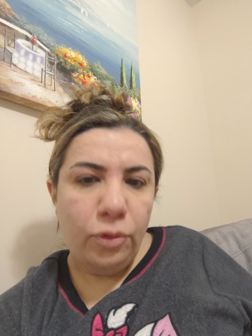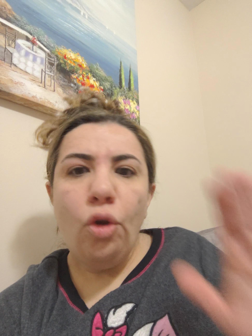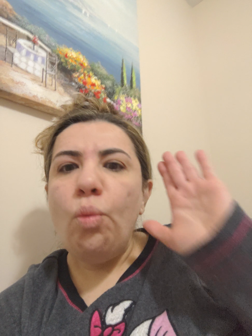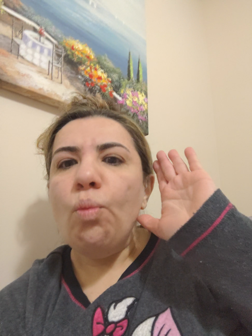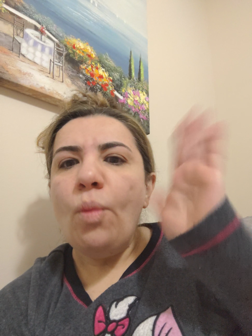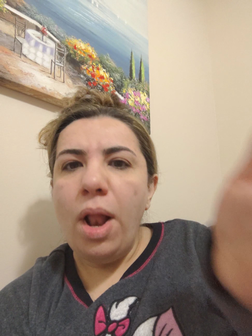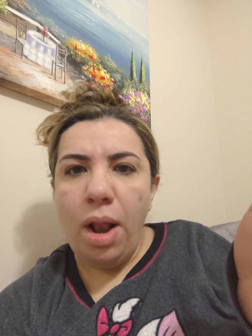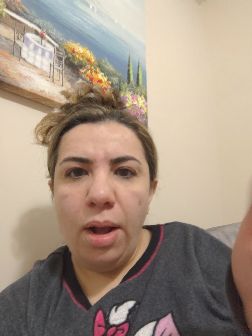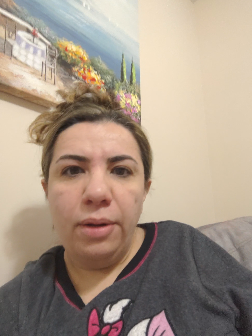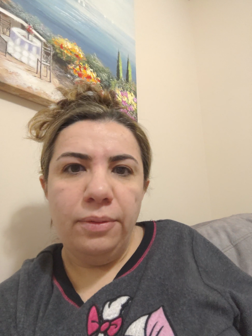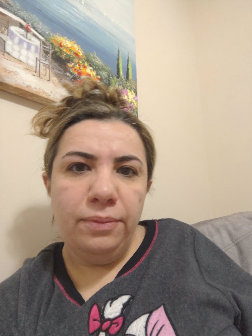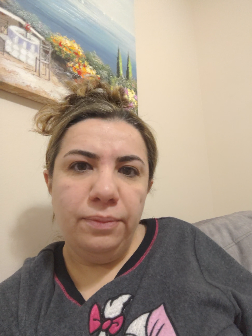will